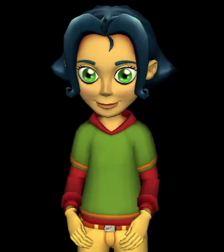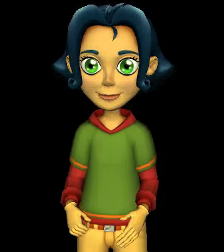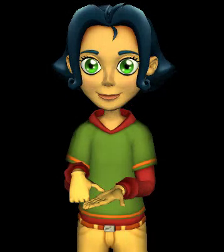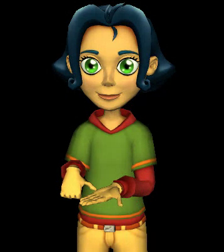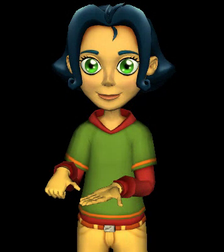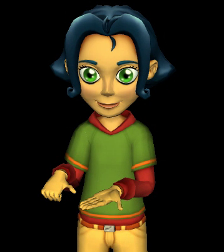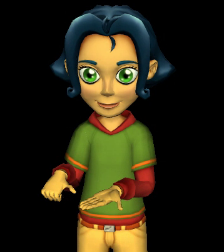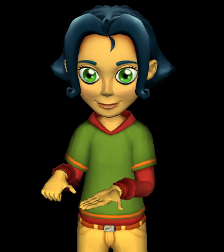يدفع